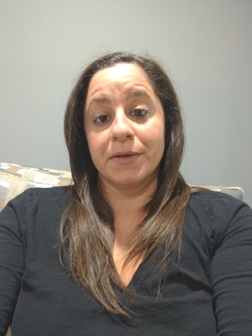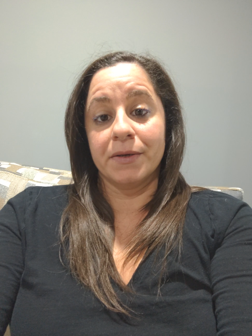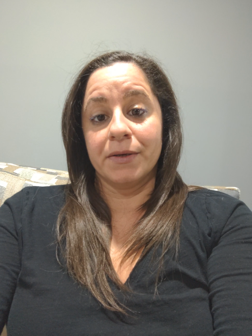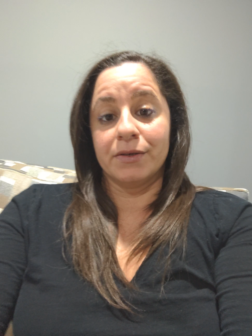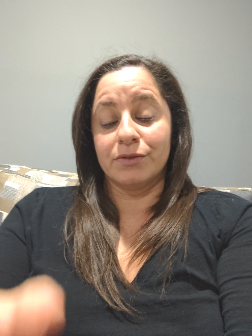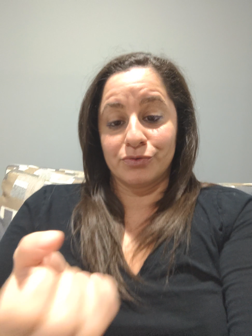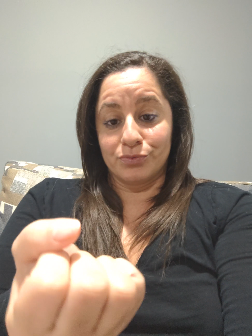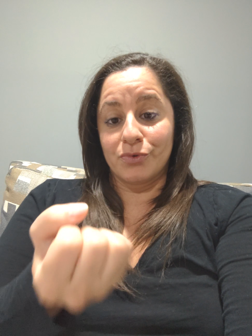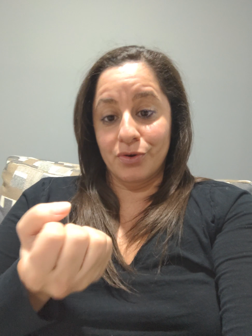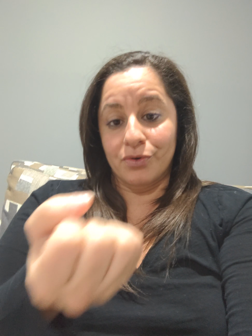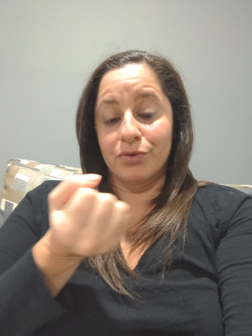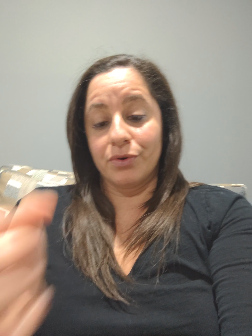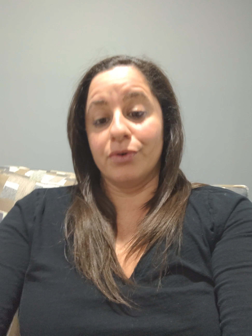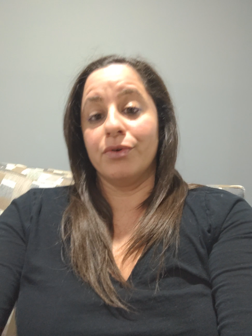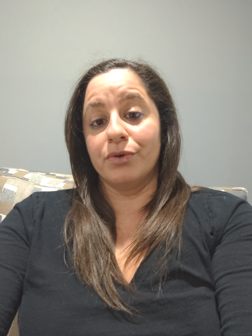drawer